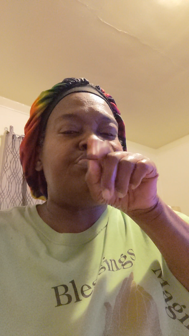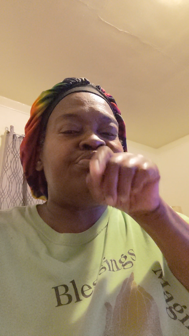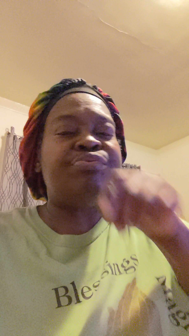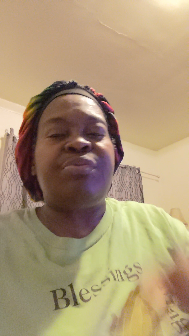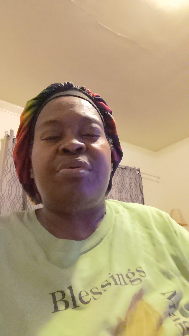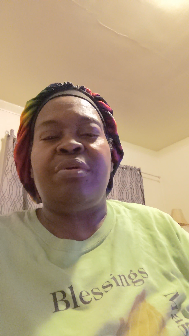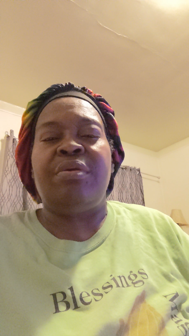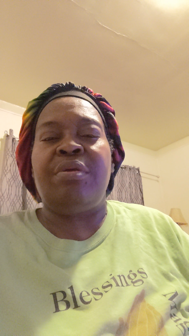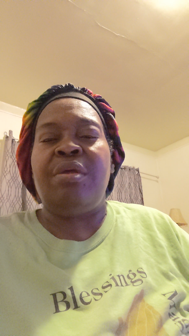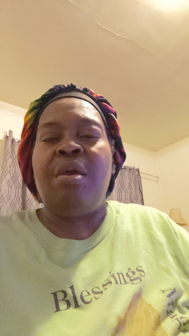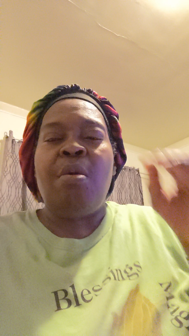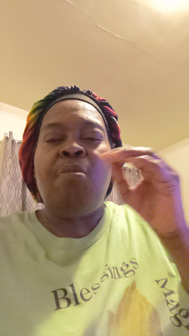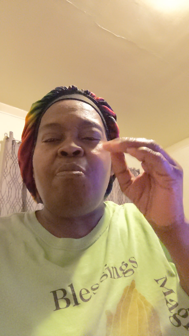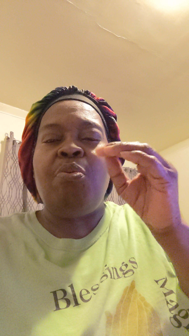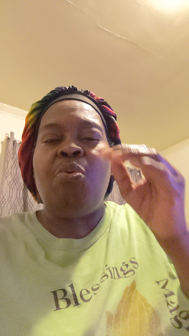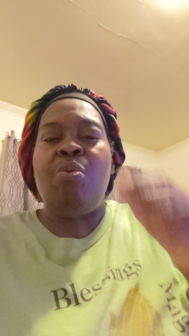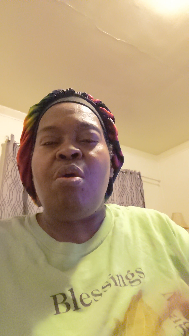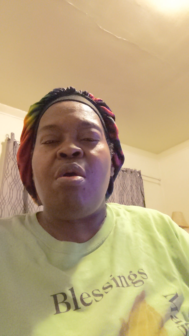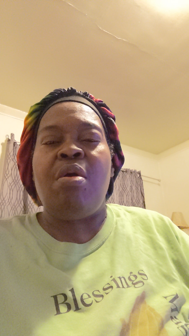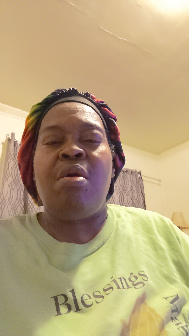more